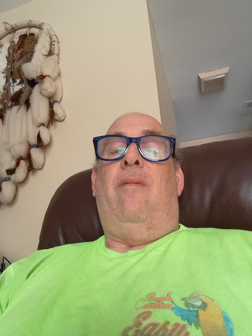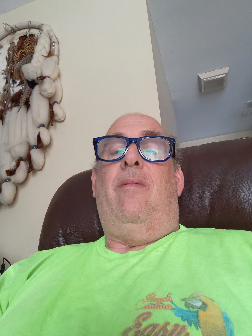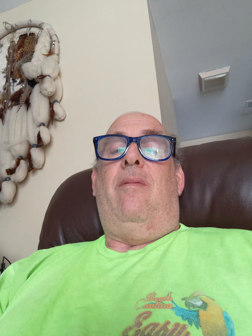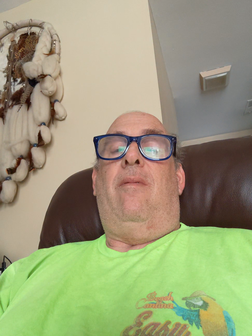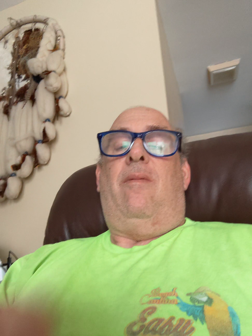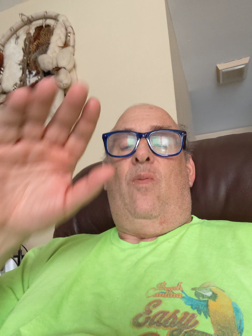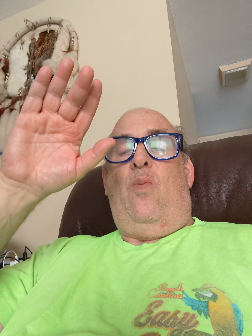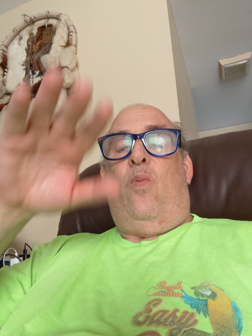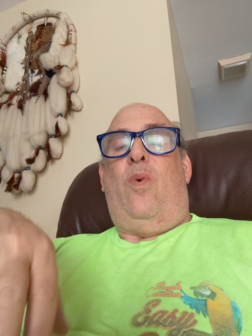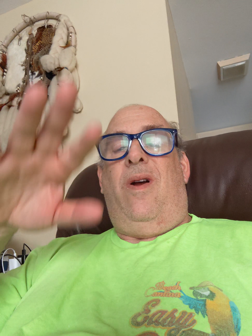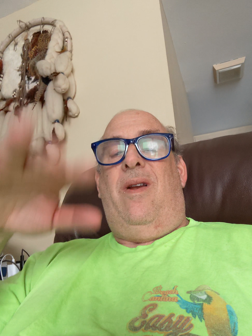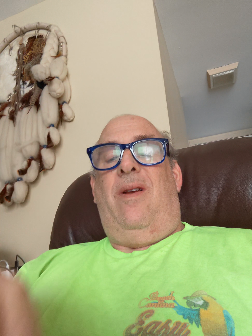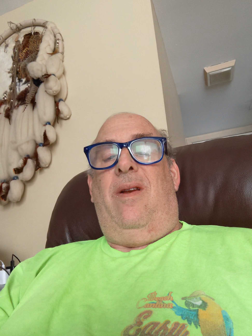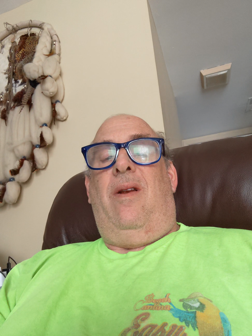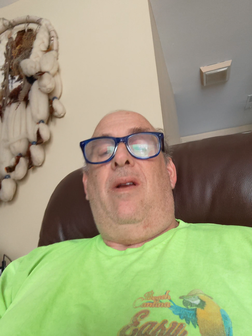rain